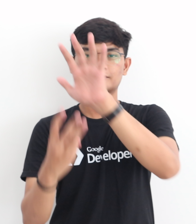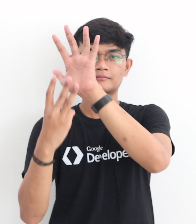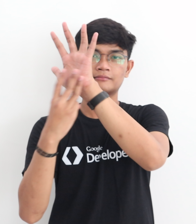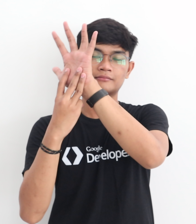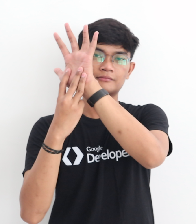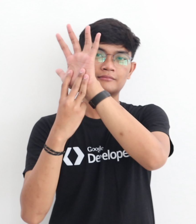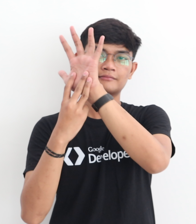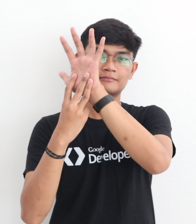M